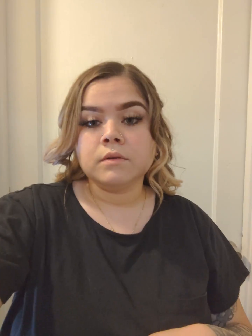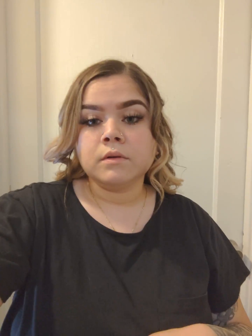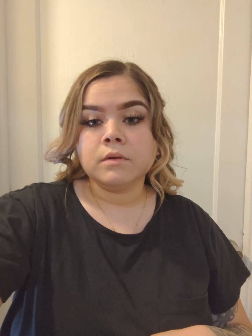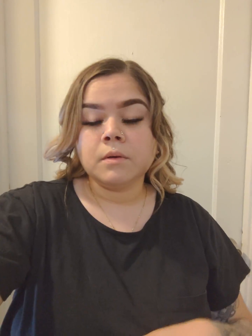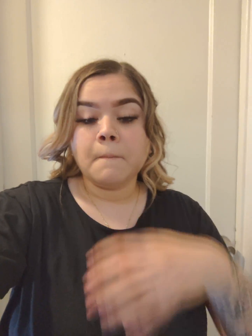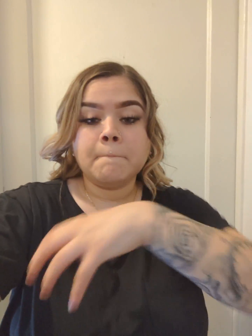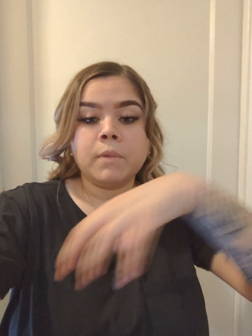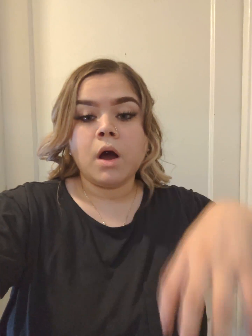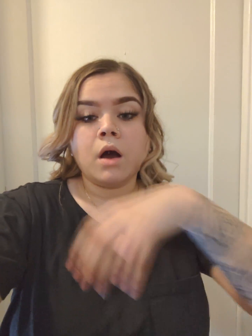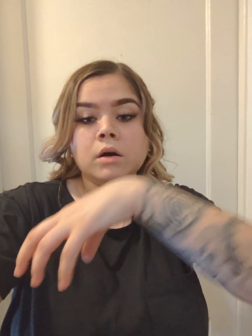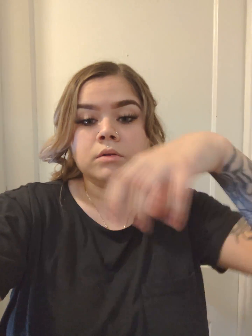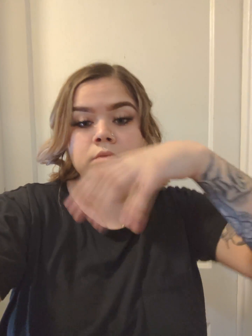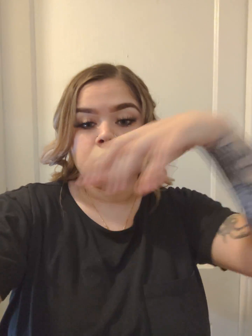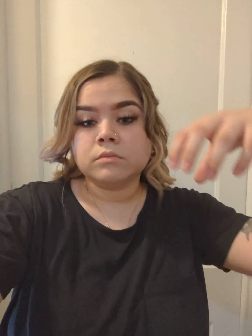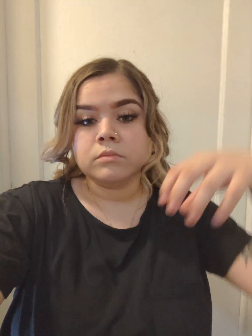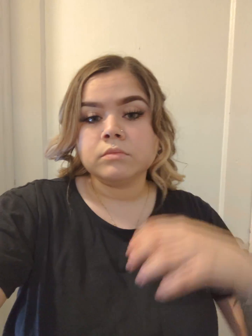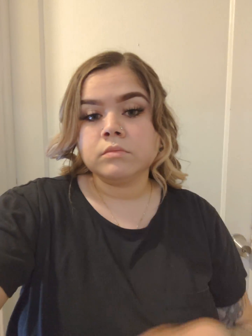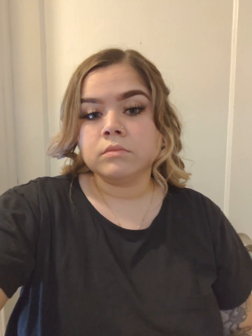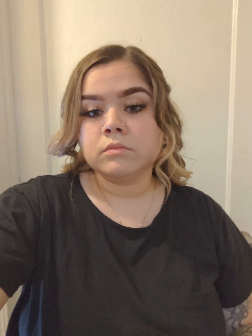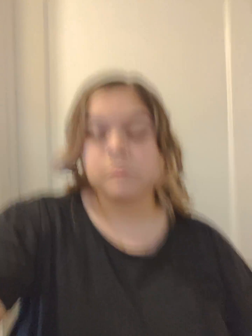block